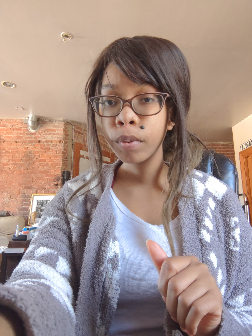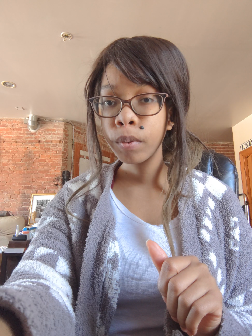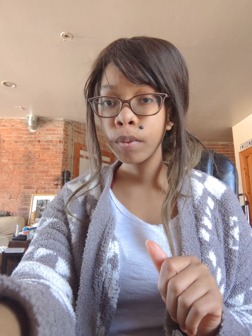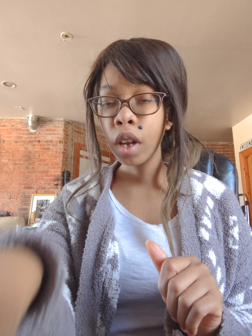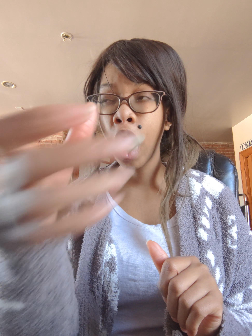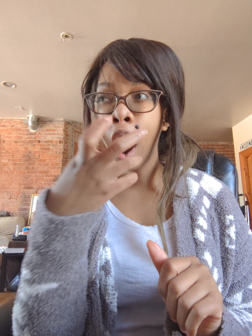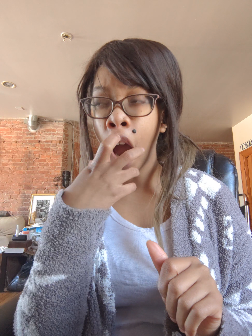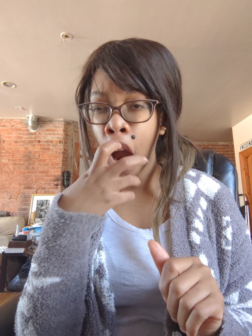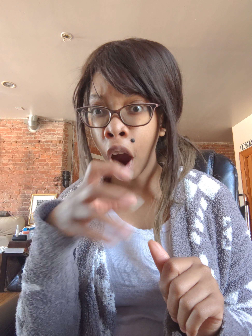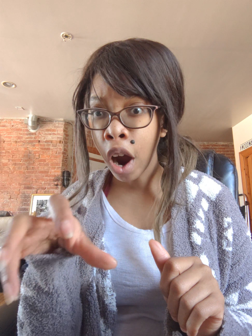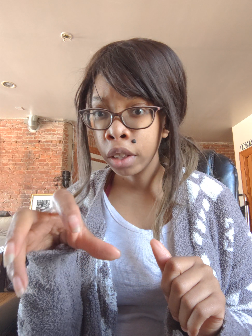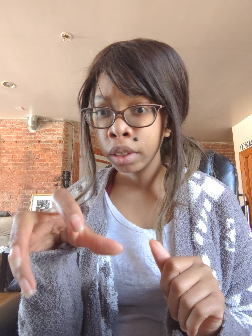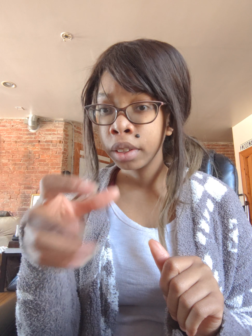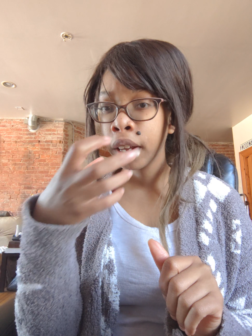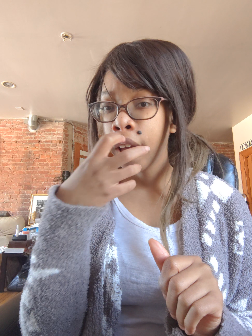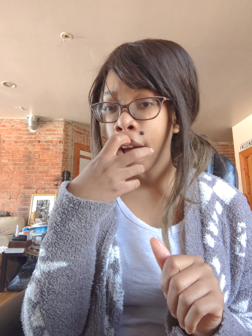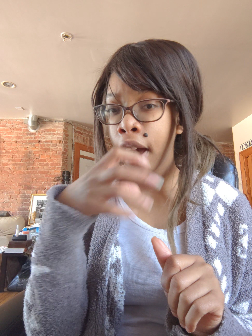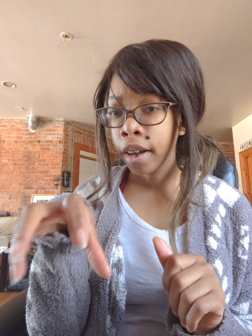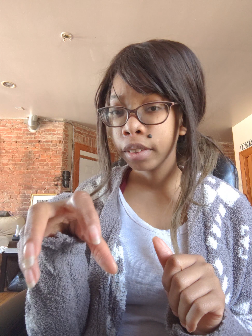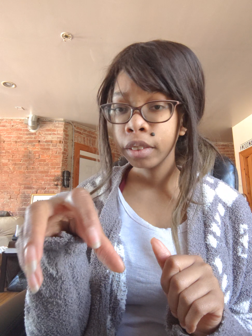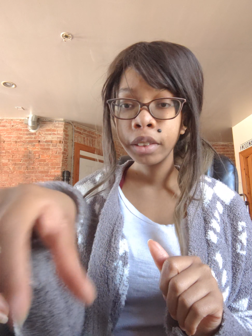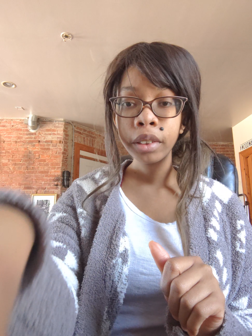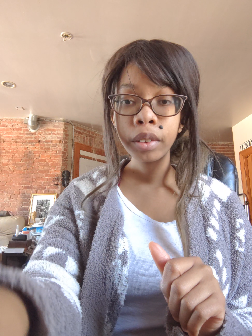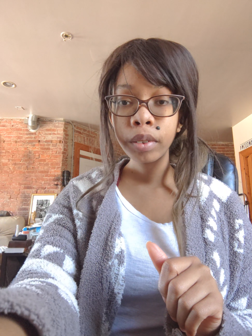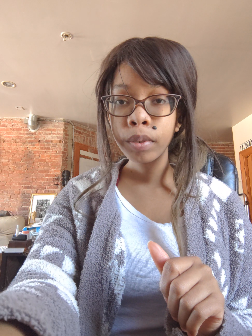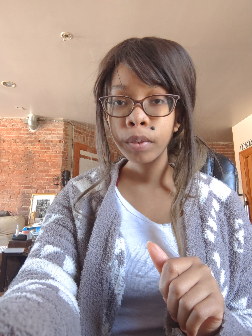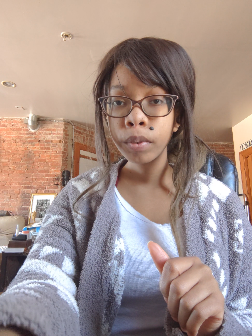hot